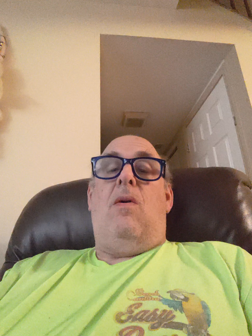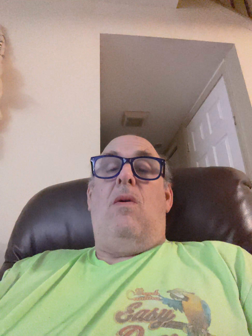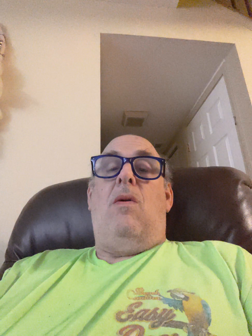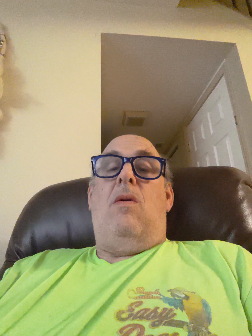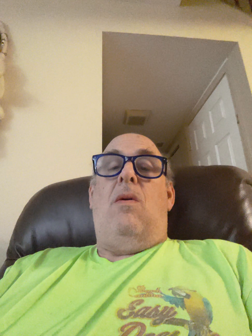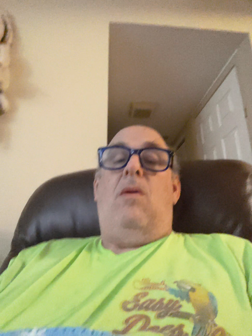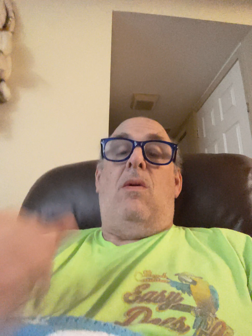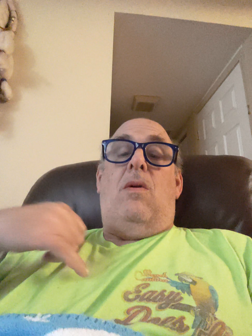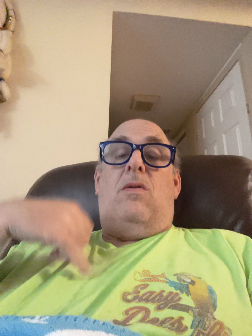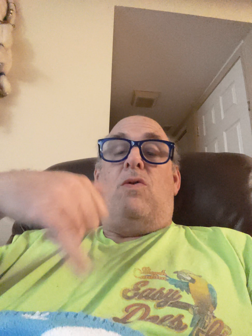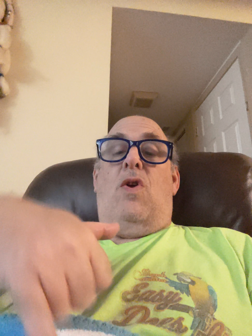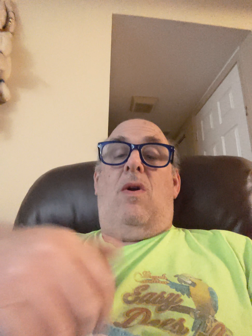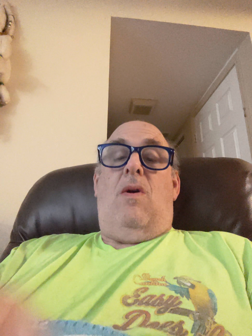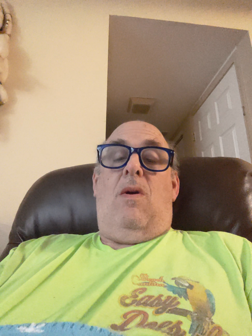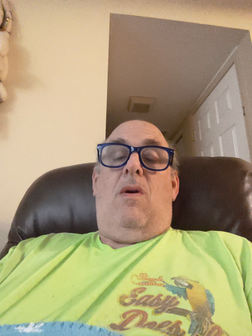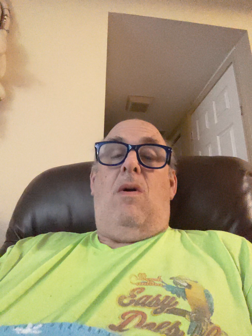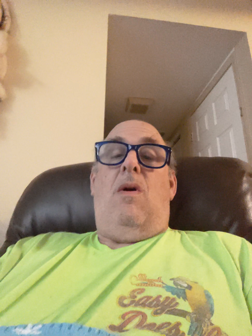jacket